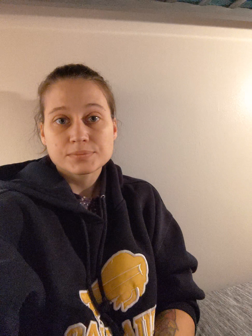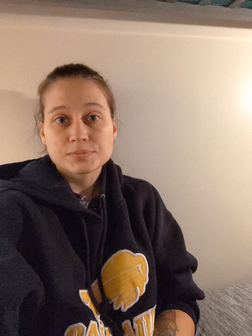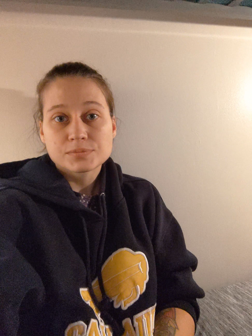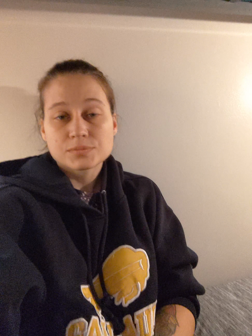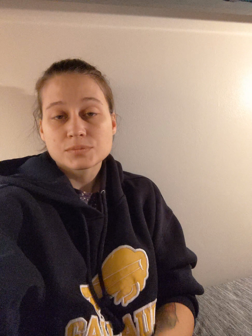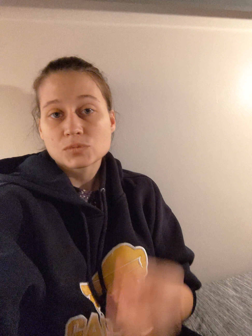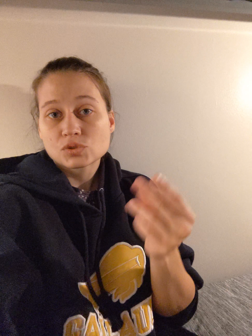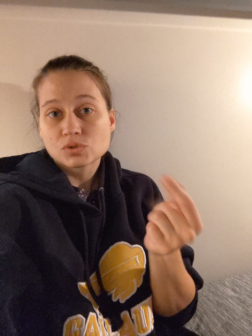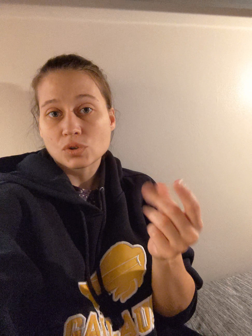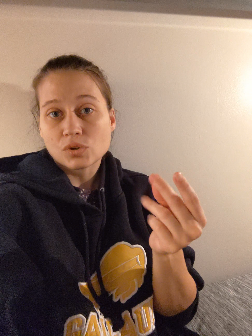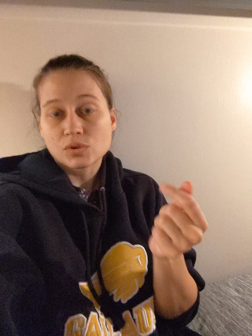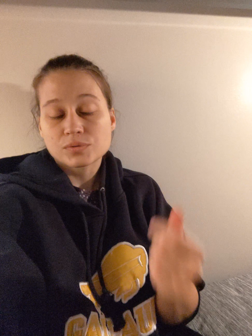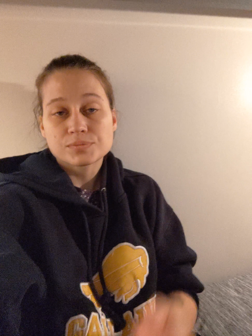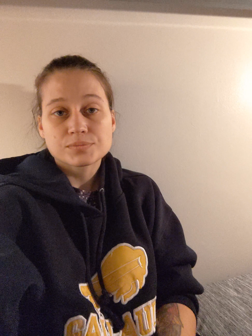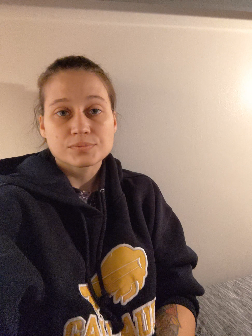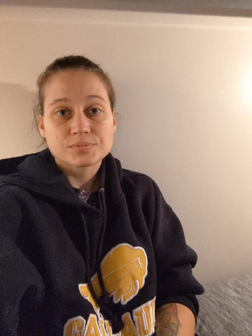dog